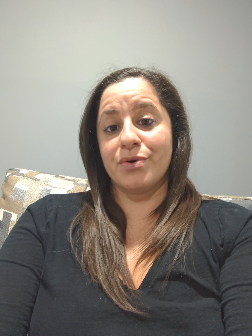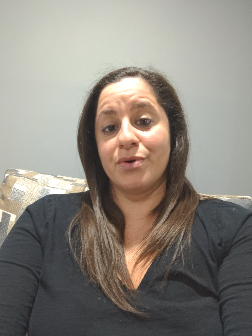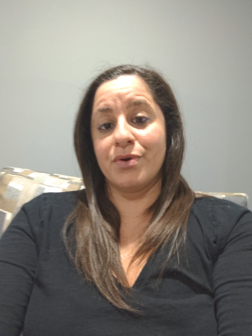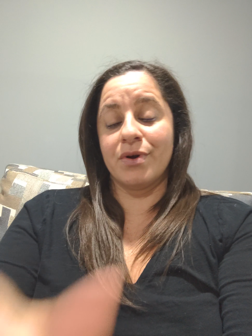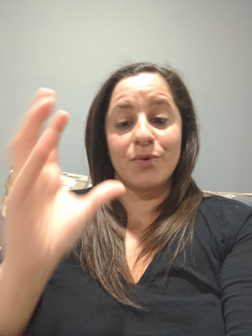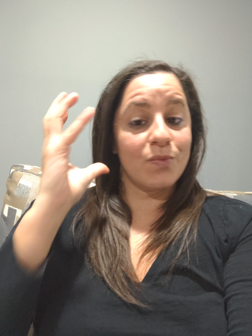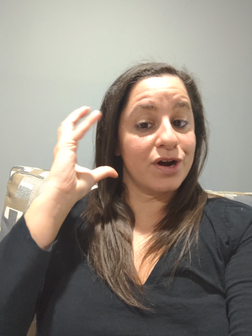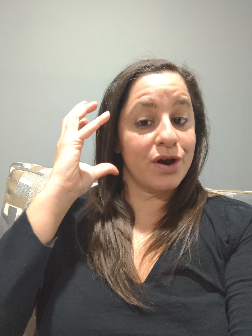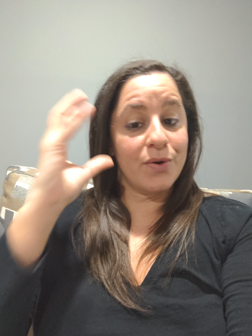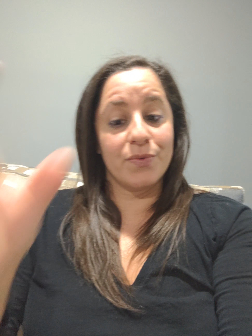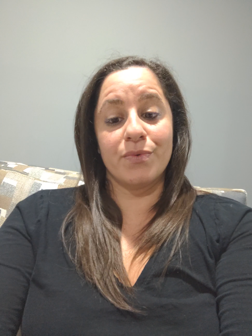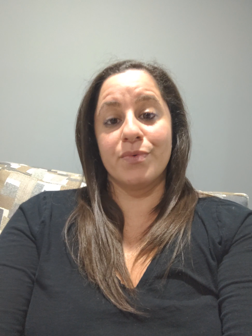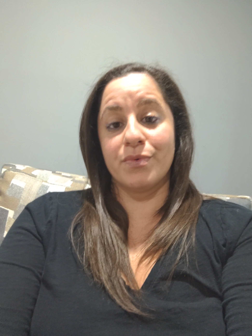radio